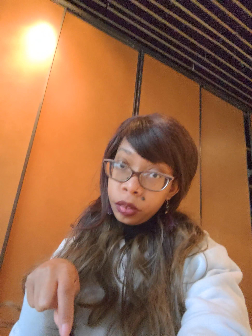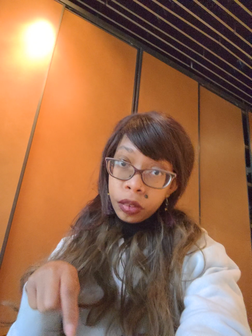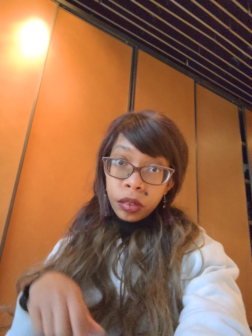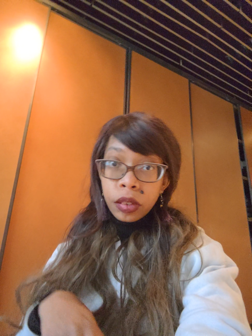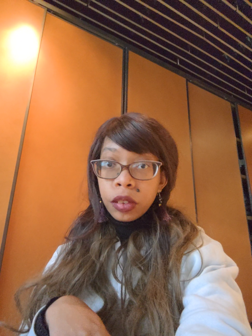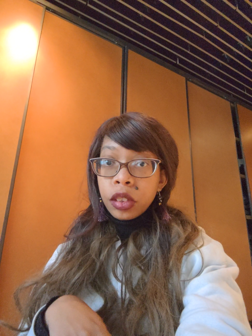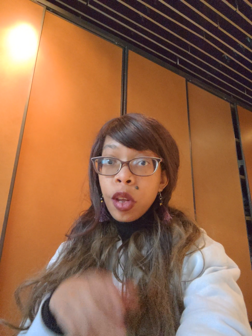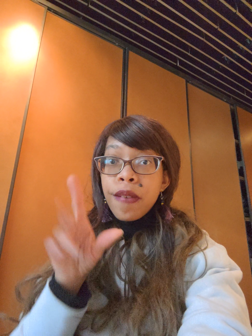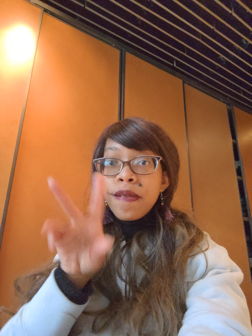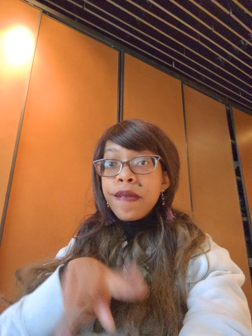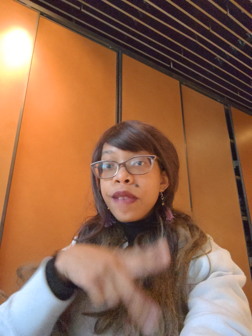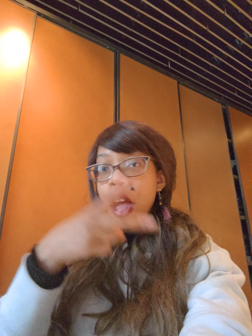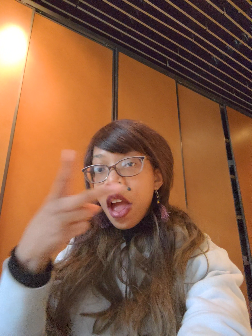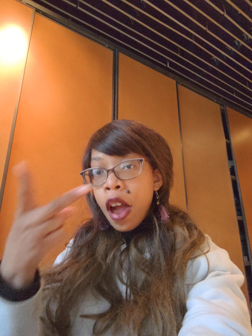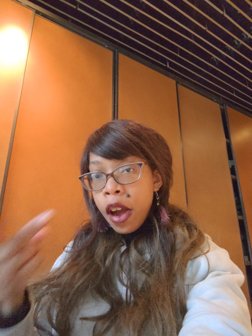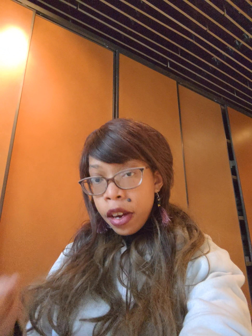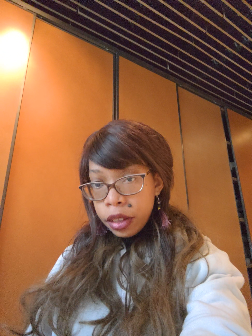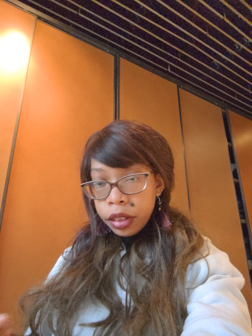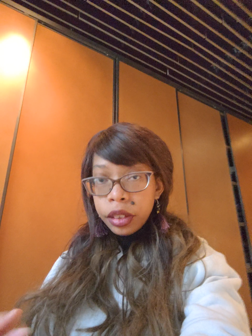fall